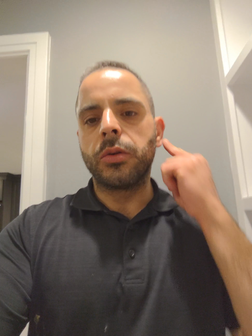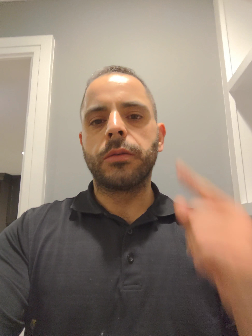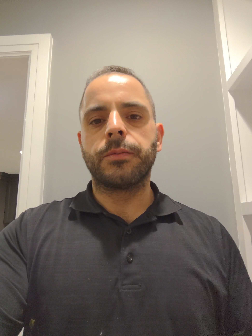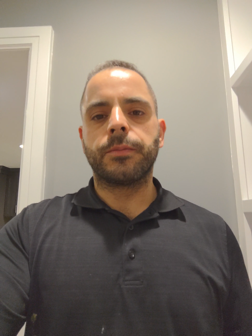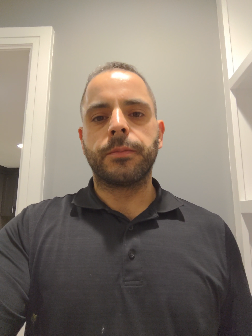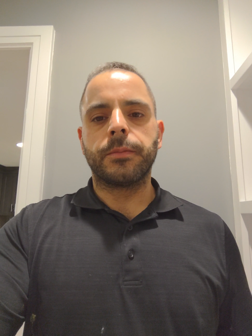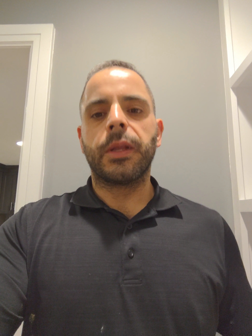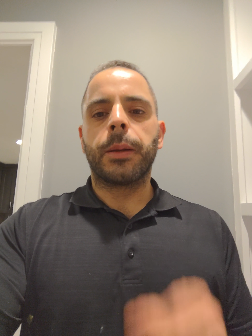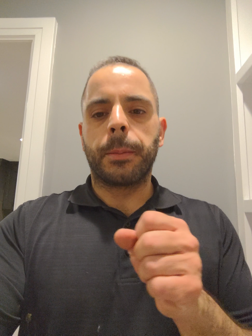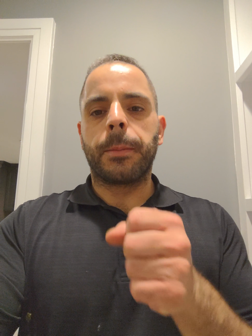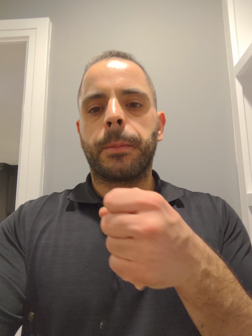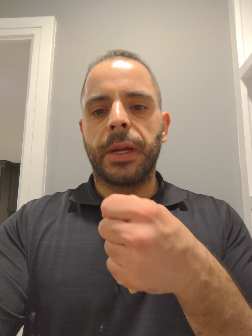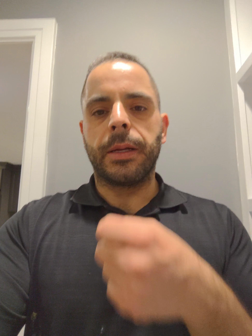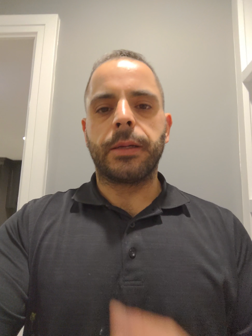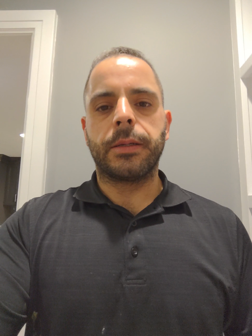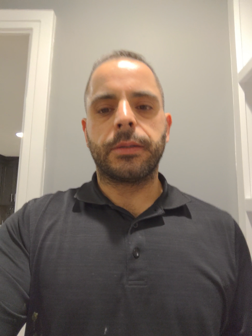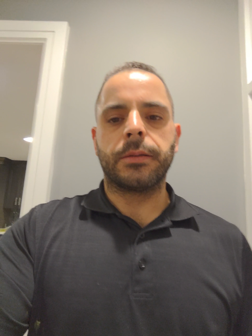make